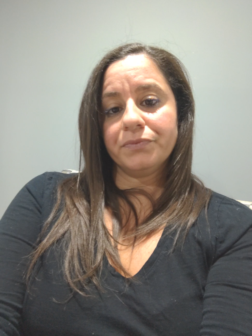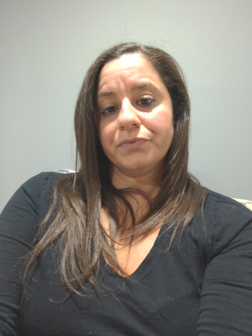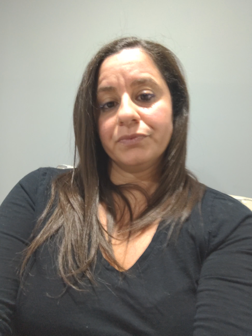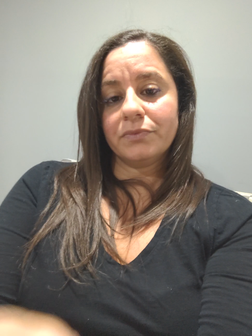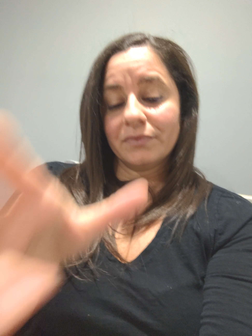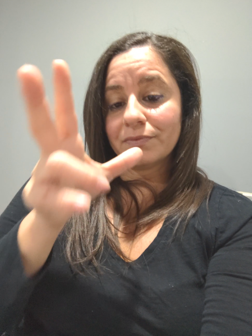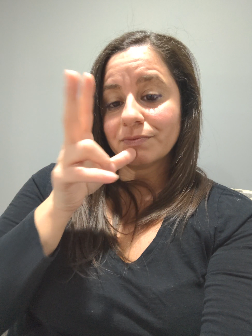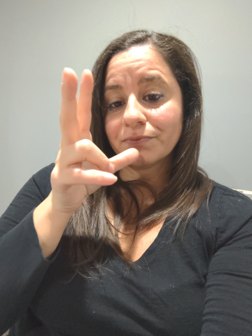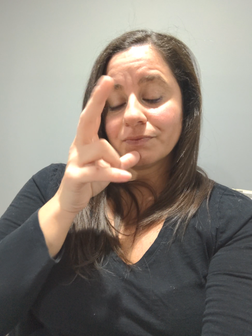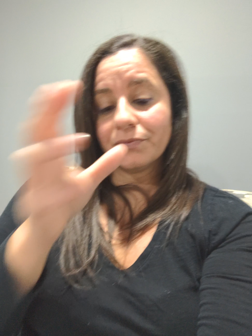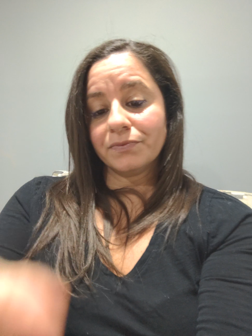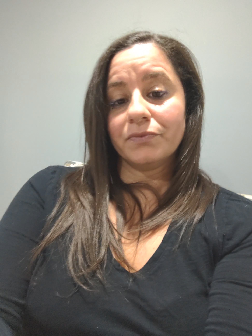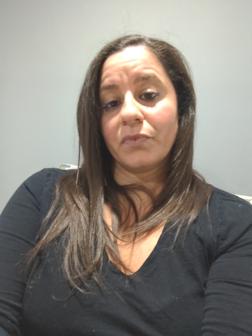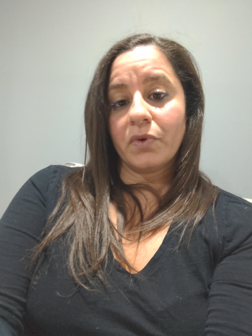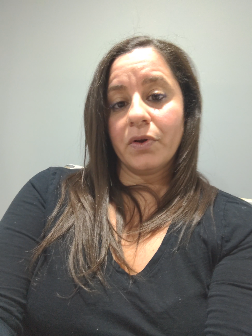hen